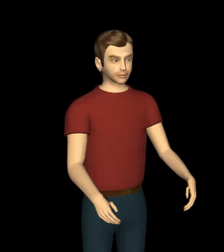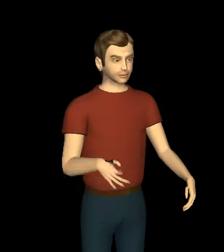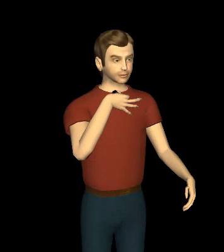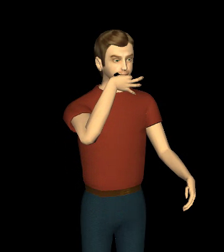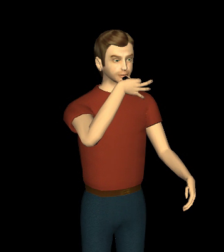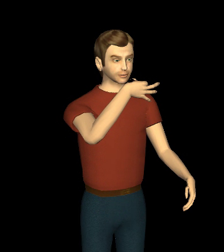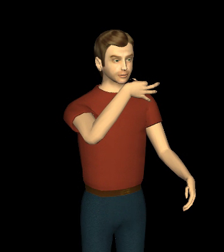يقول